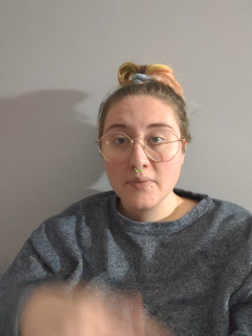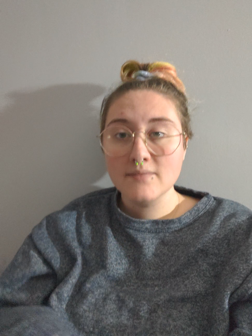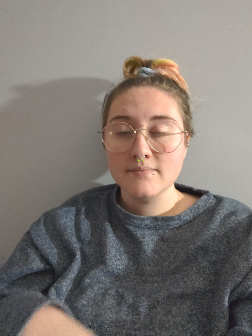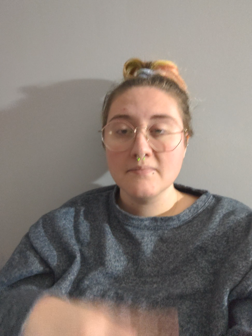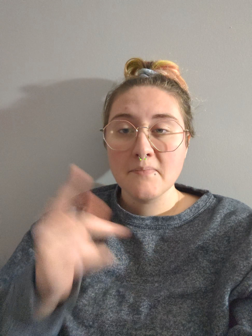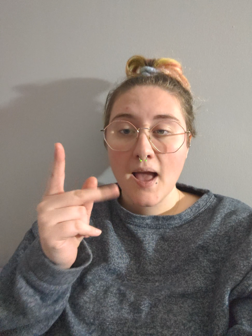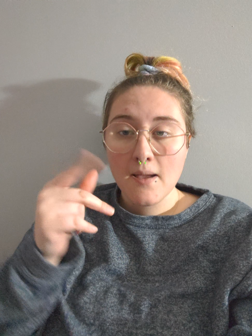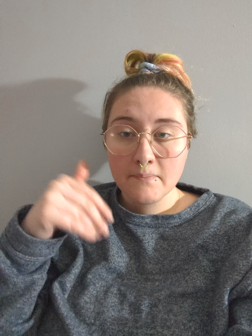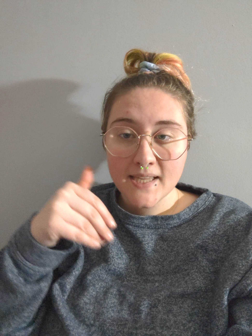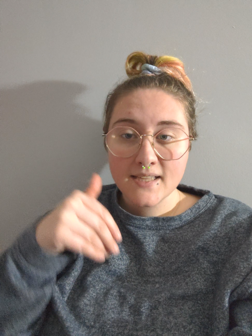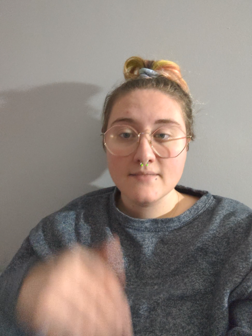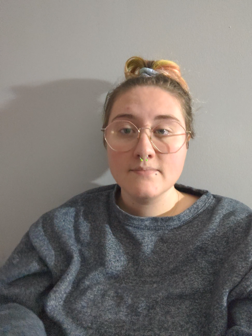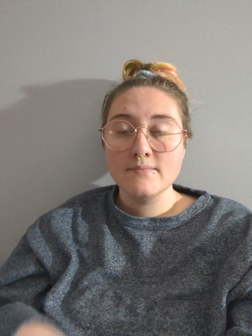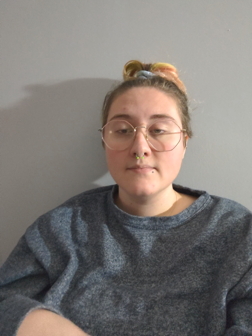puppy